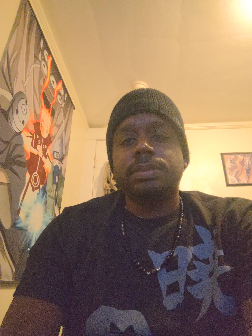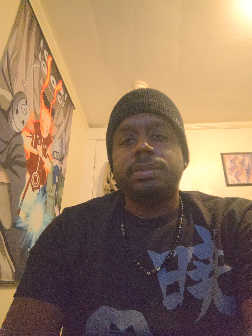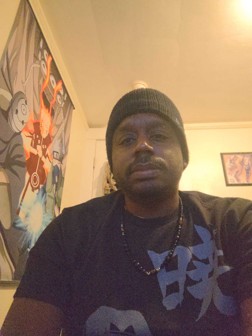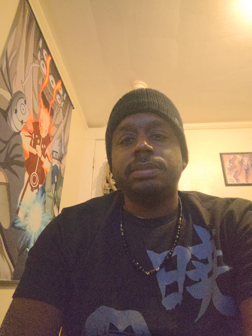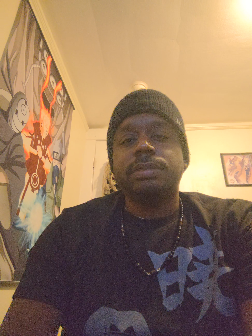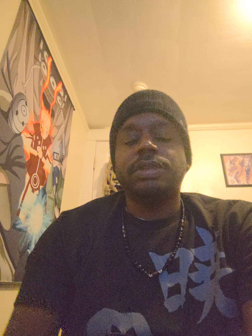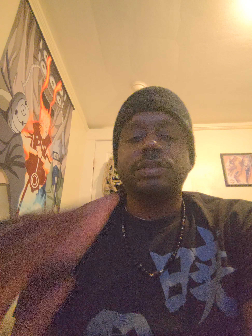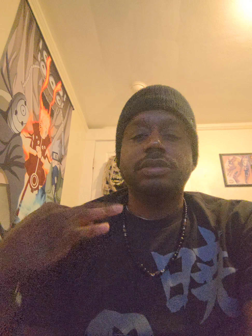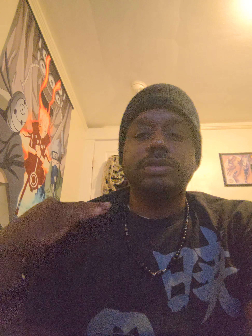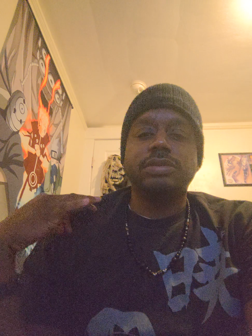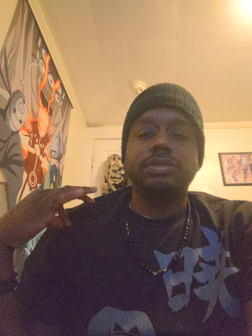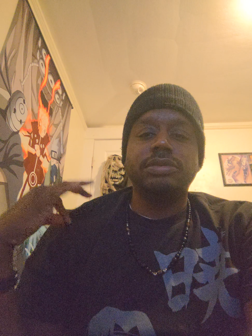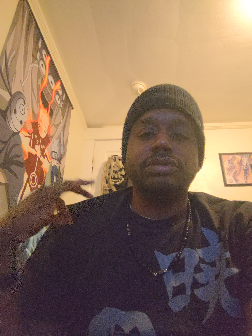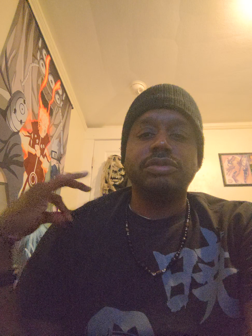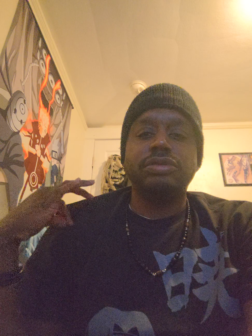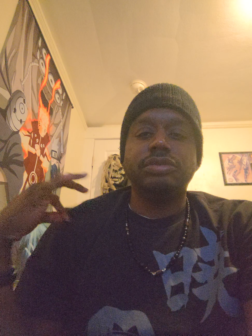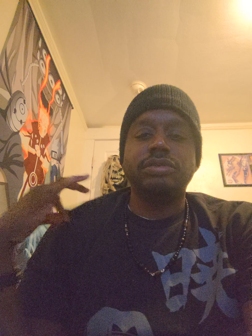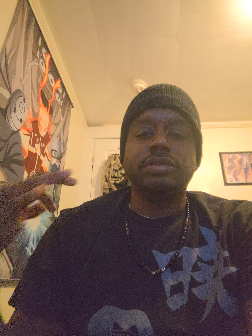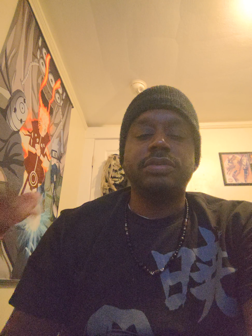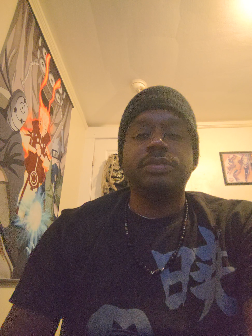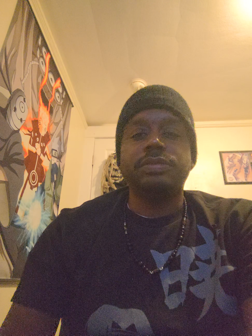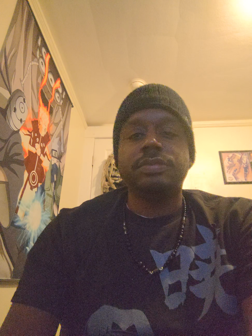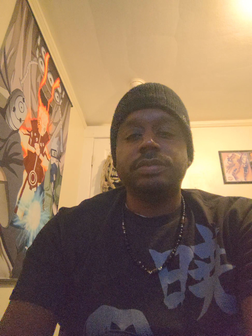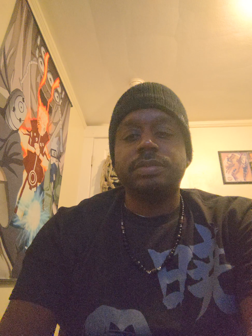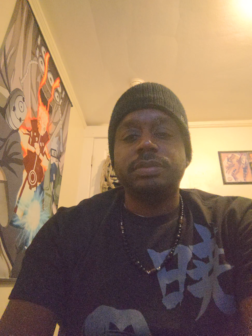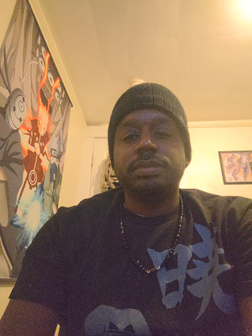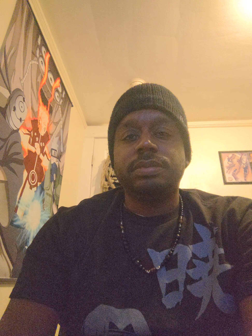shirt